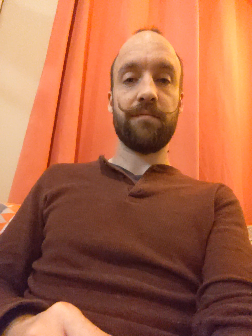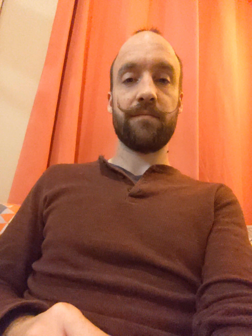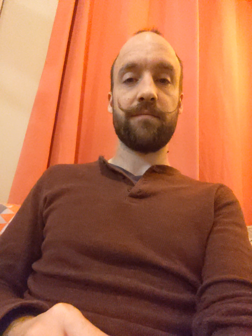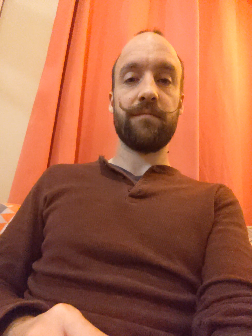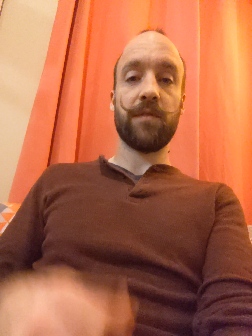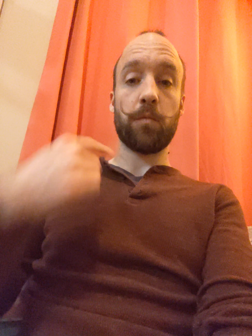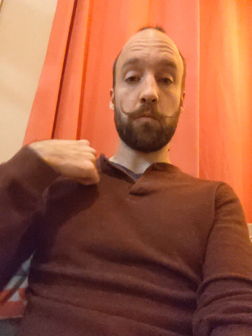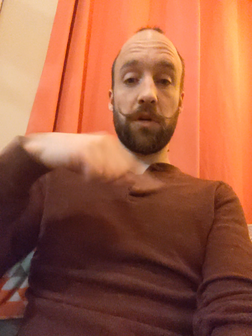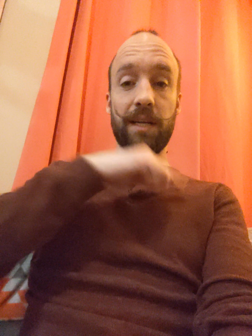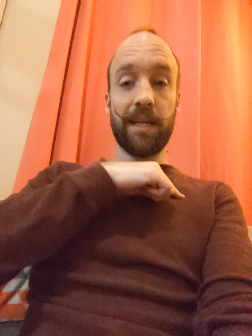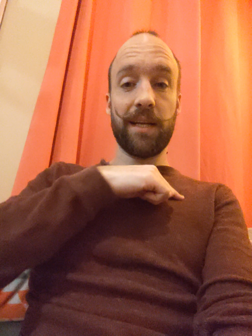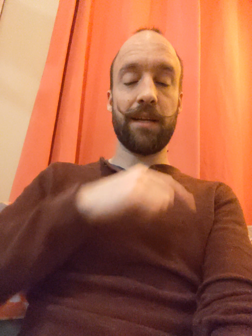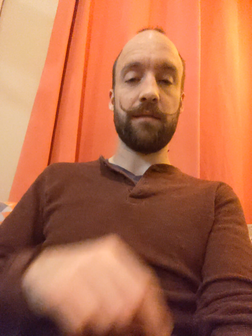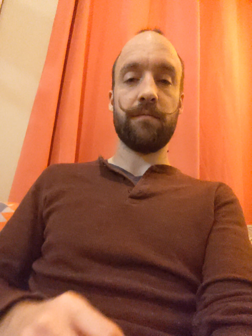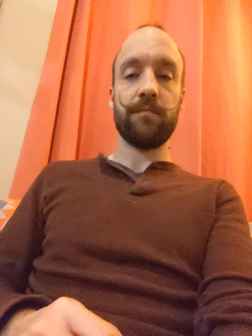we